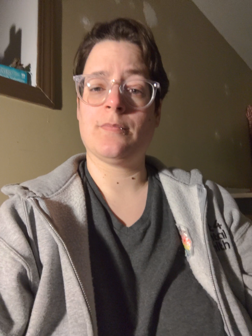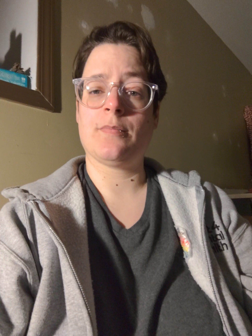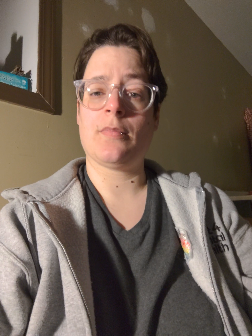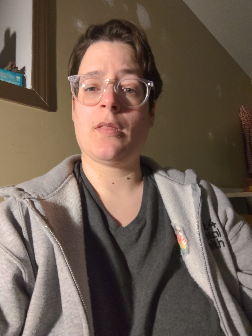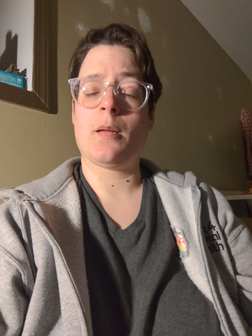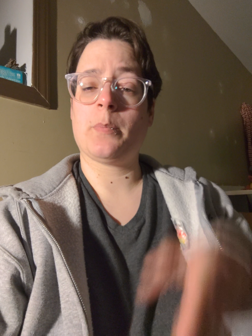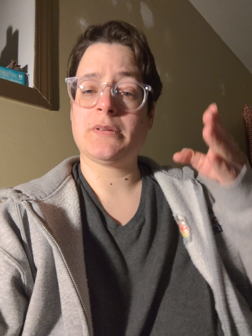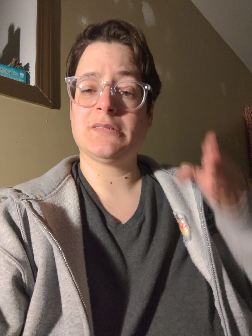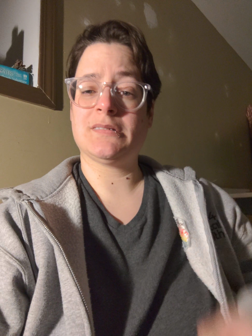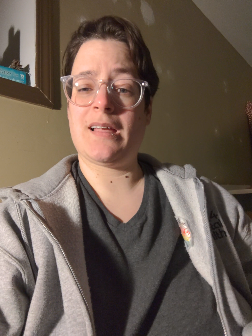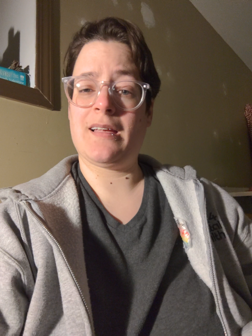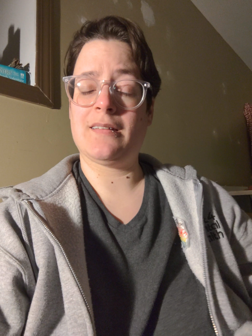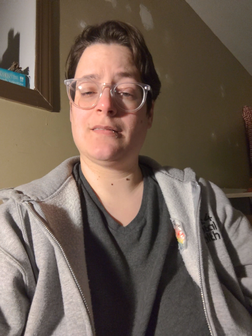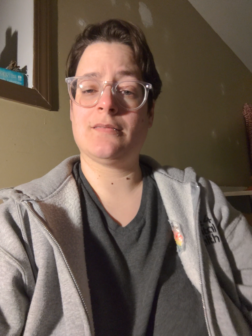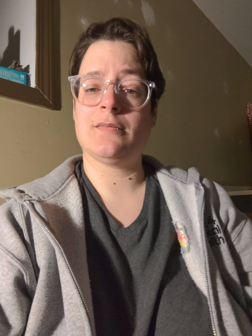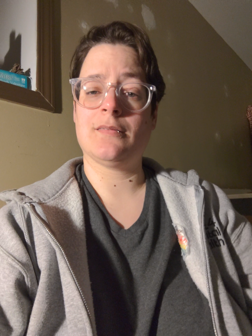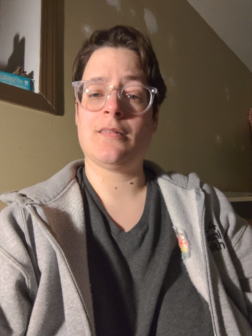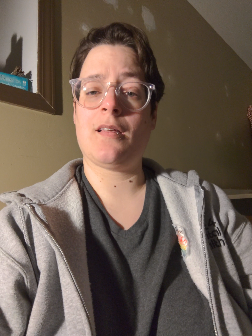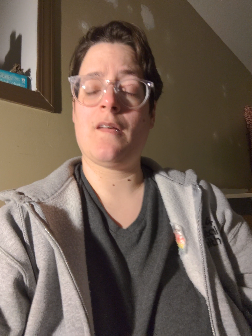beside